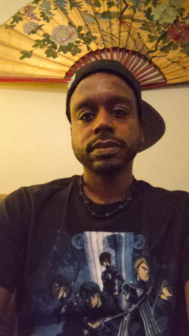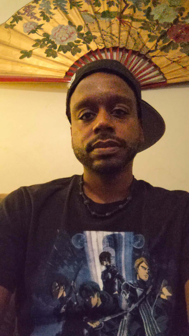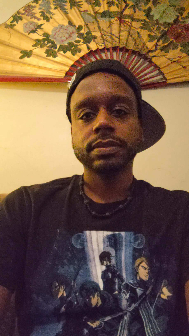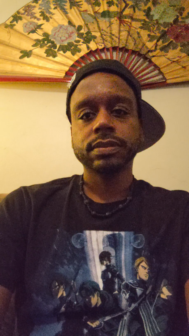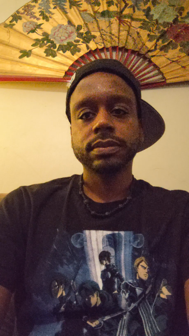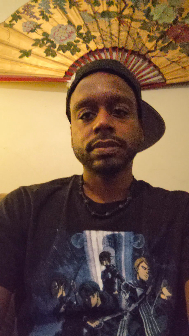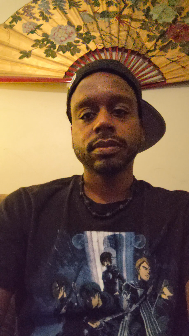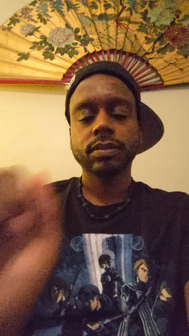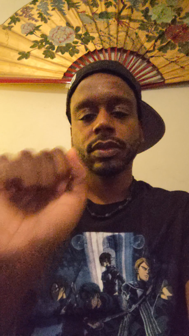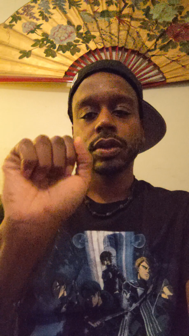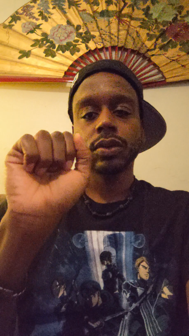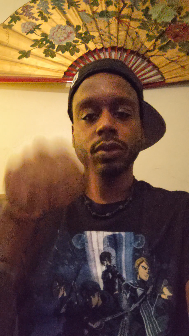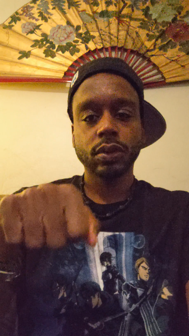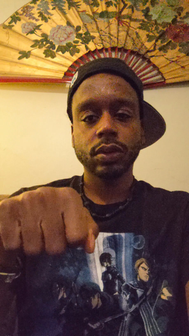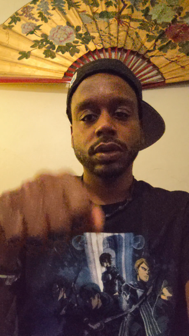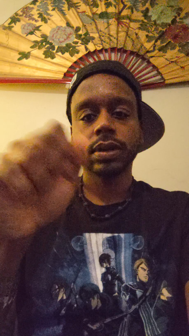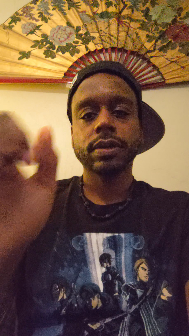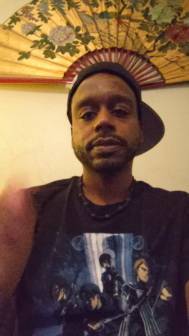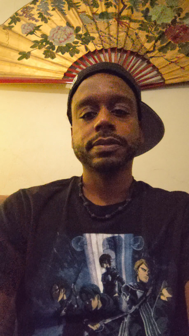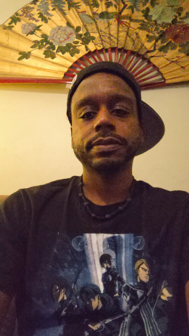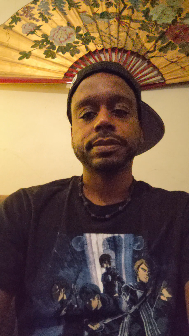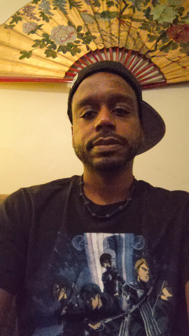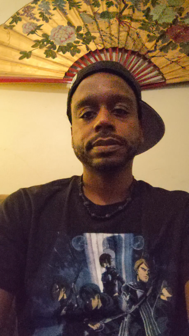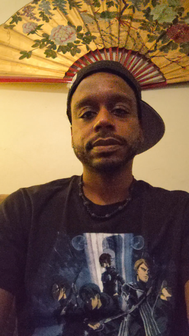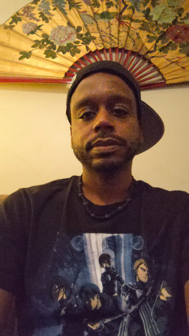could